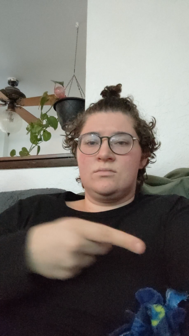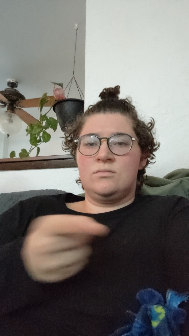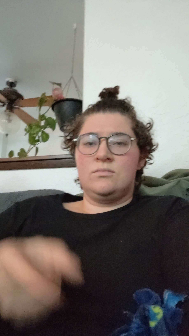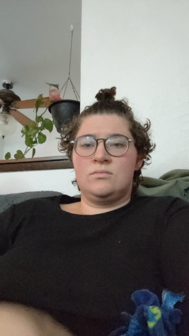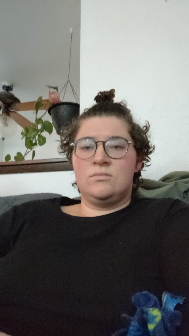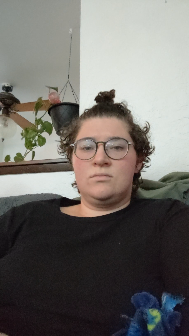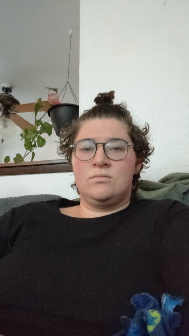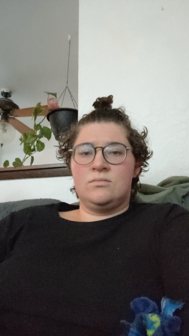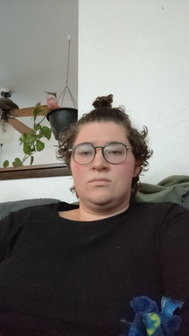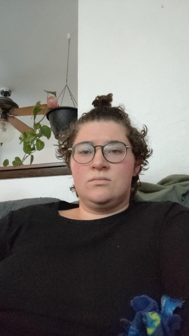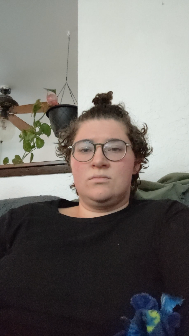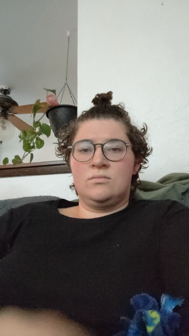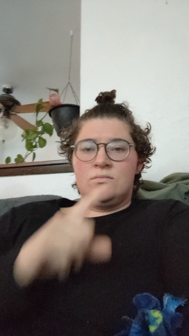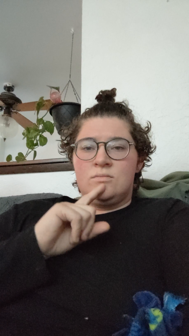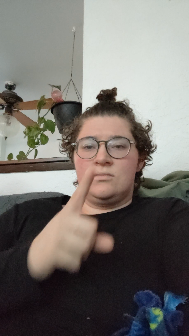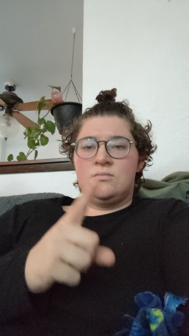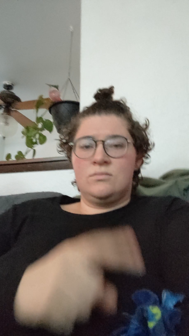is